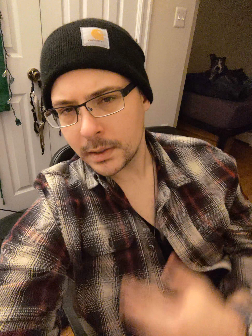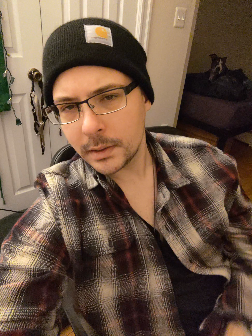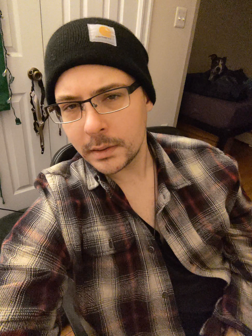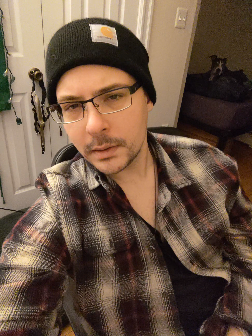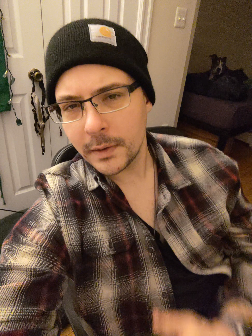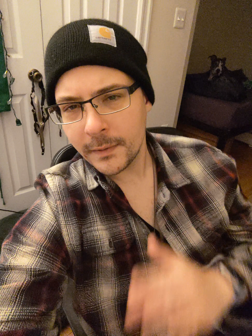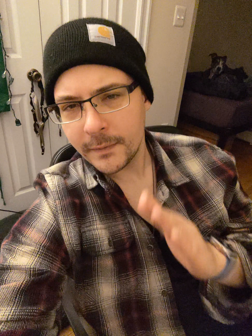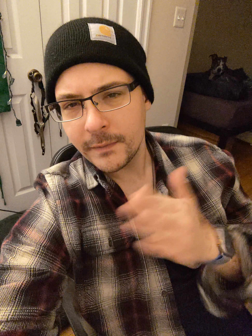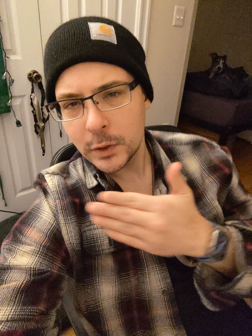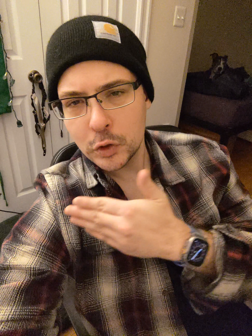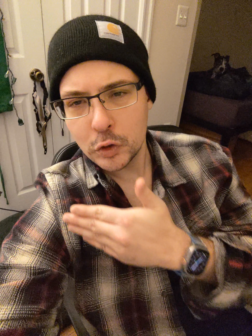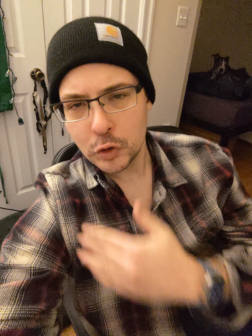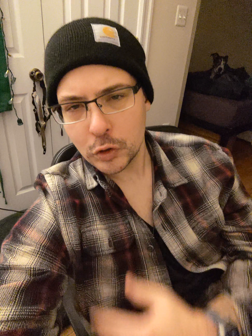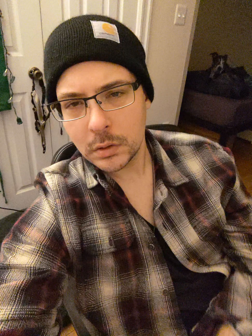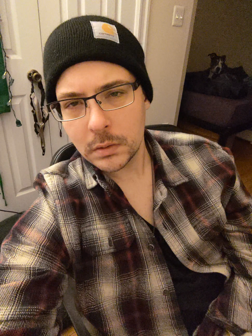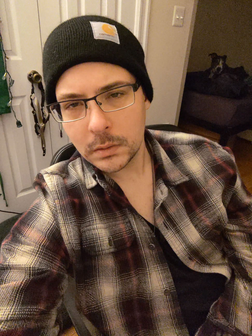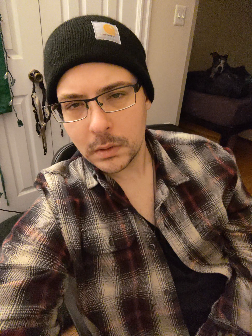fish